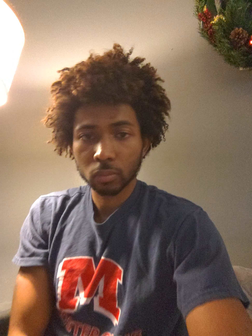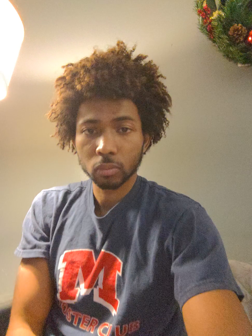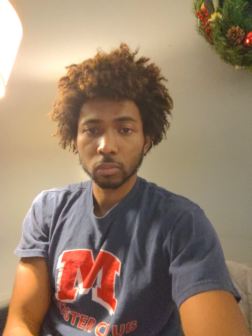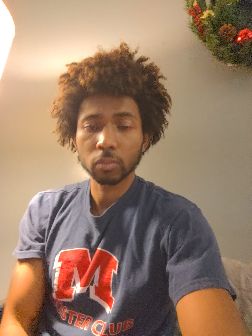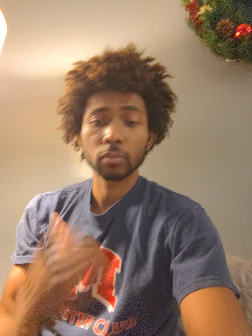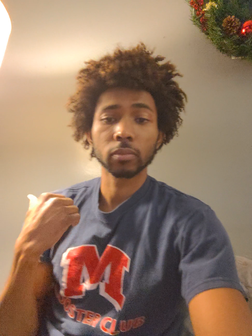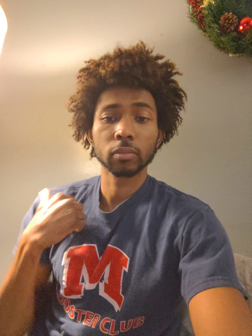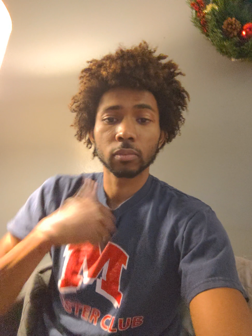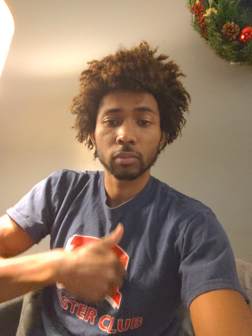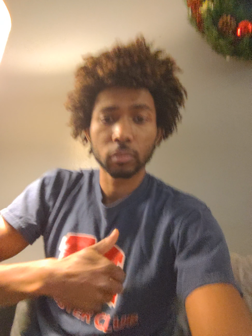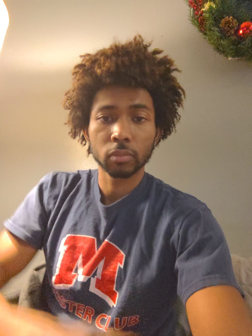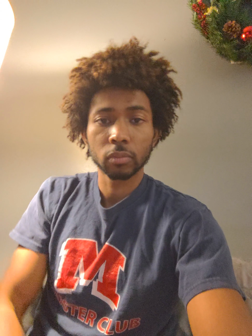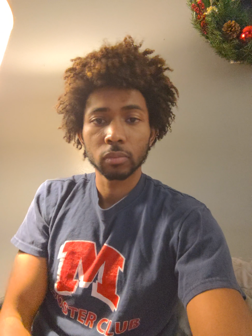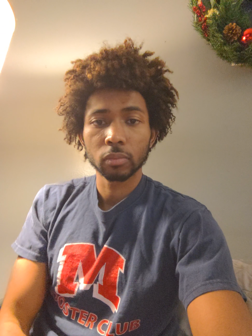jacket